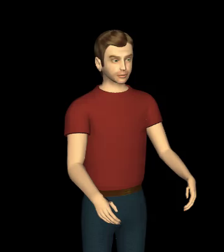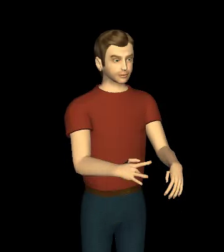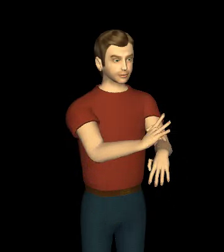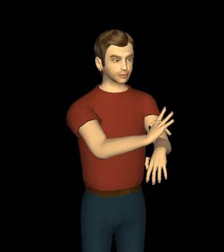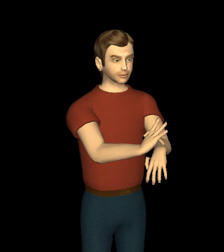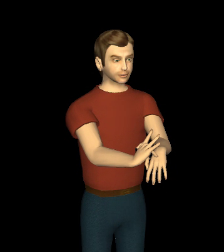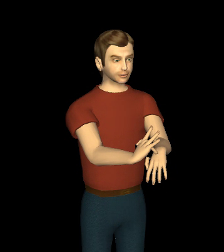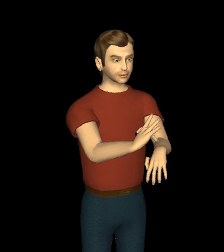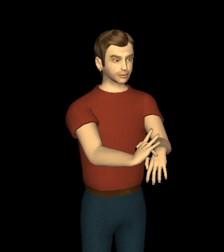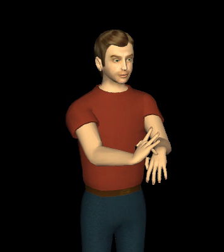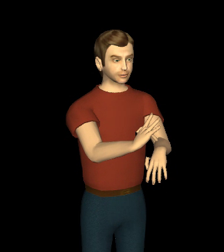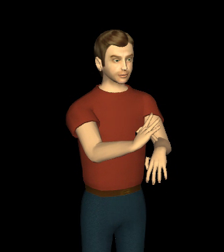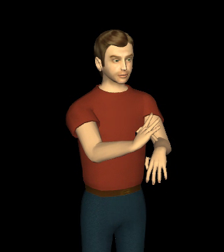يلمس